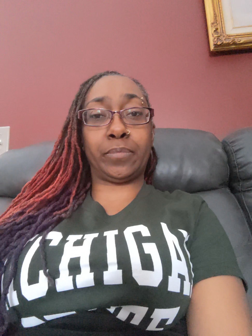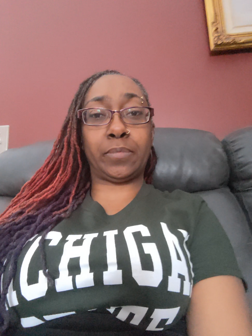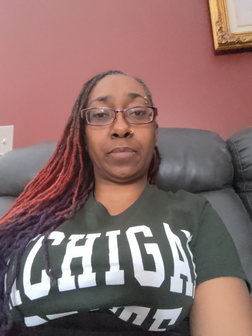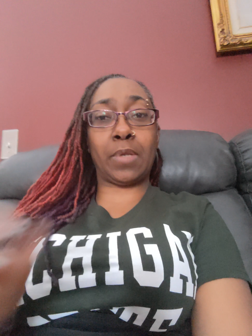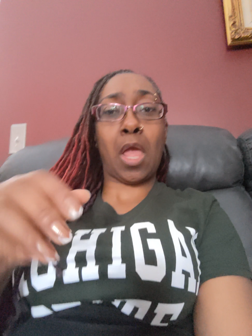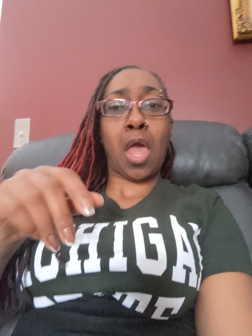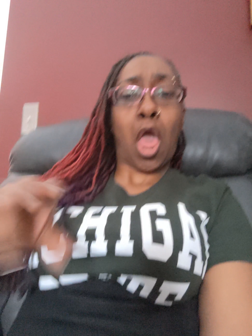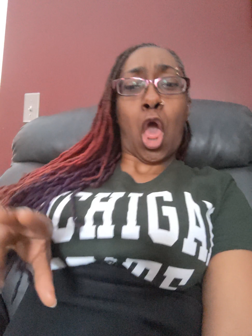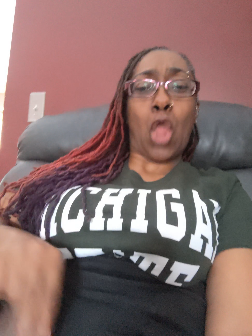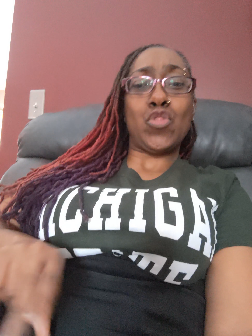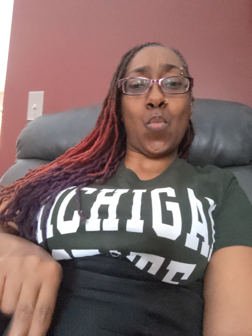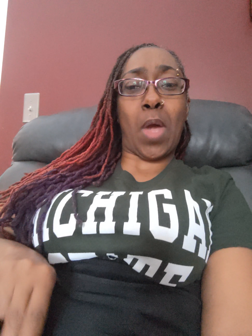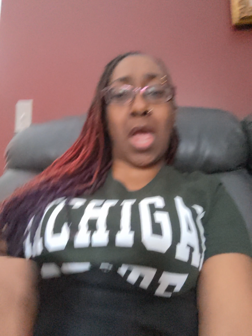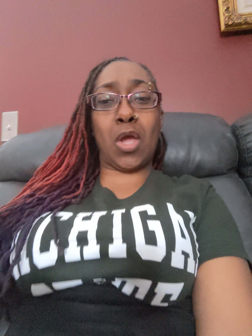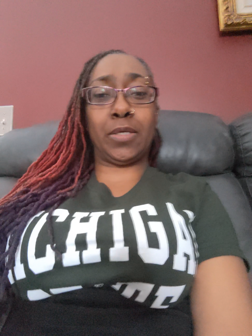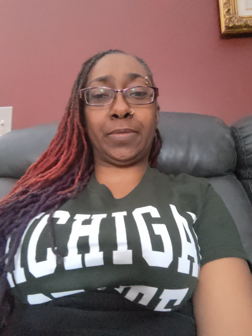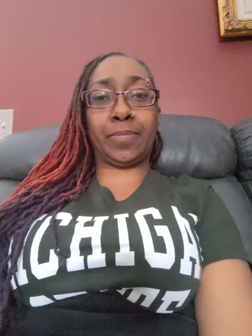underwear